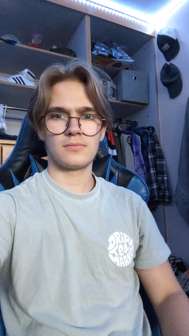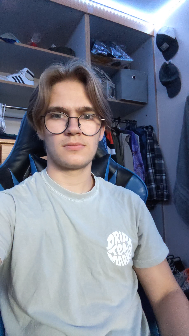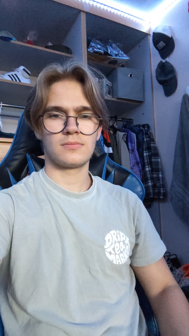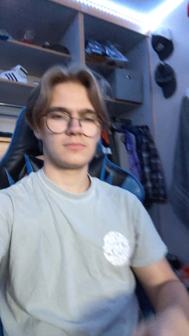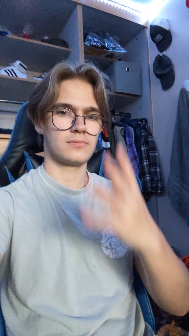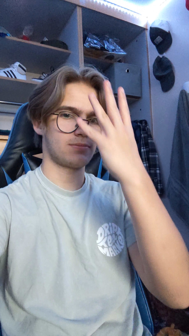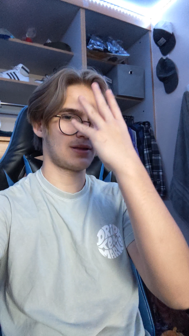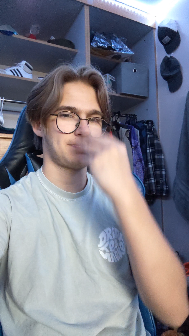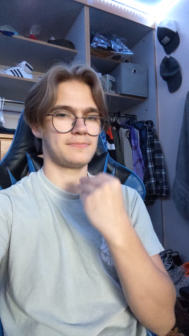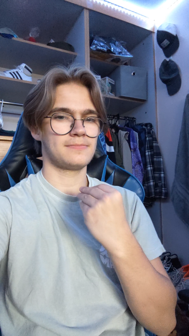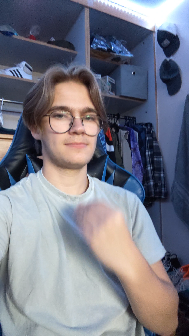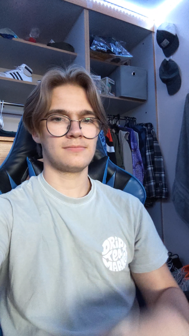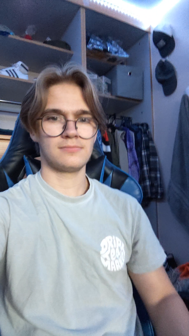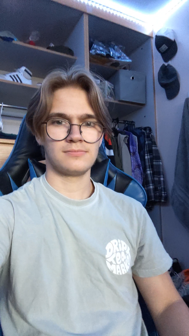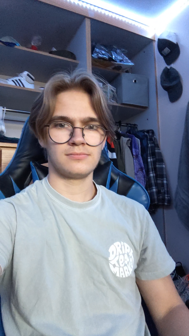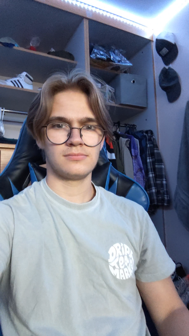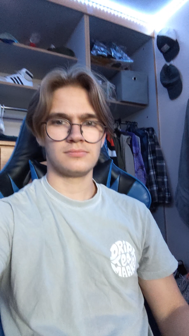asleep